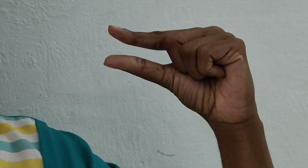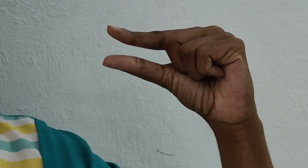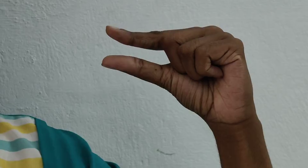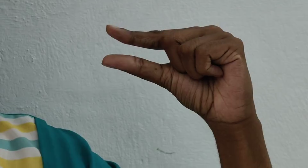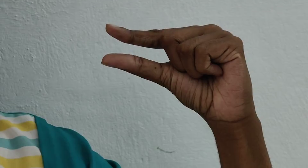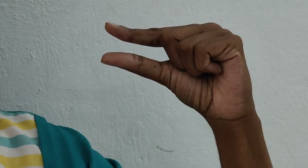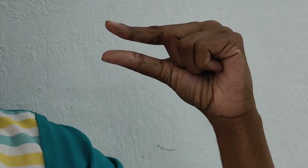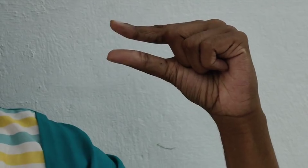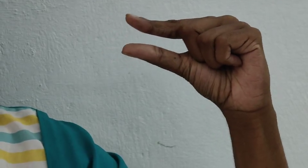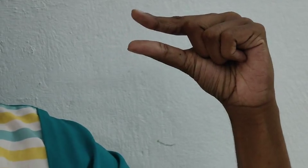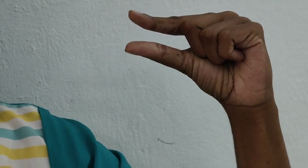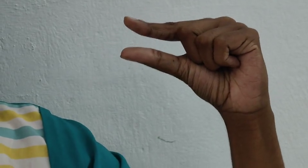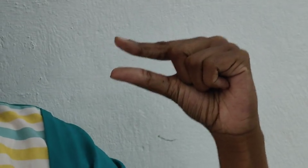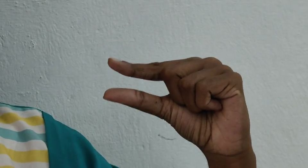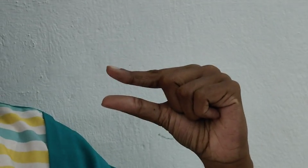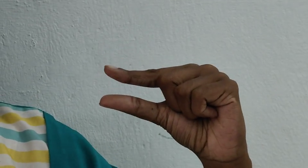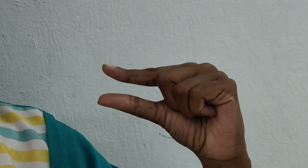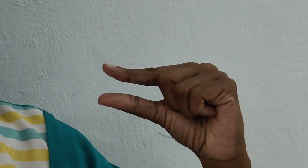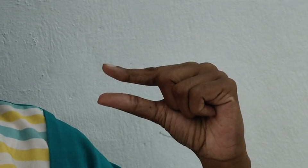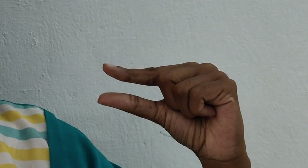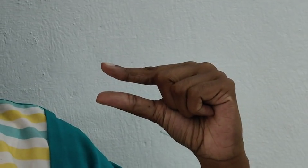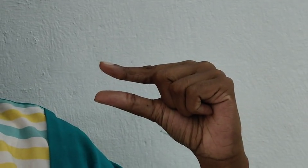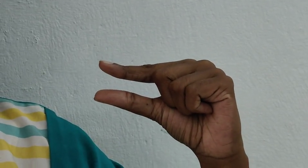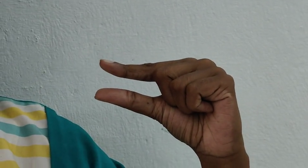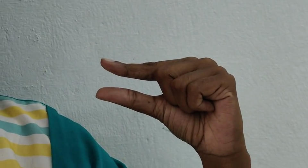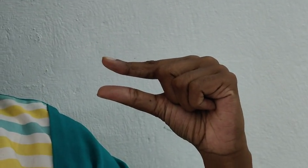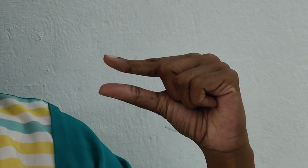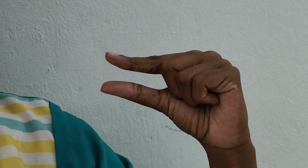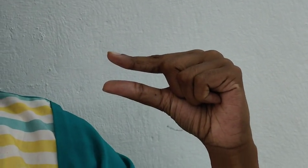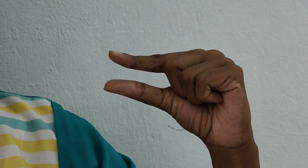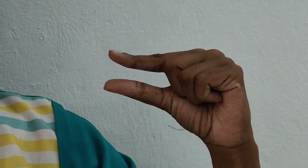ഊ